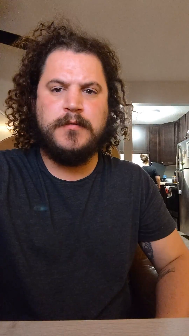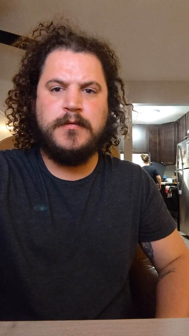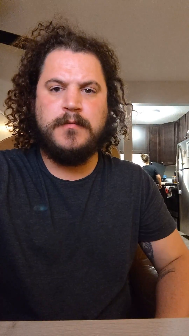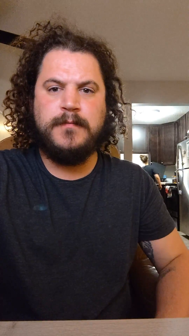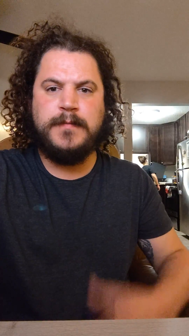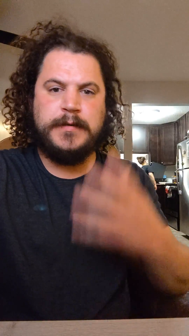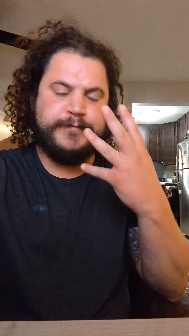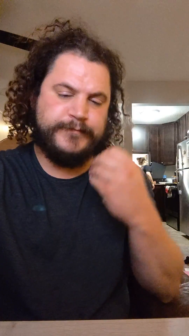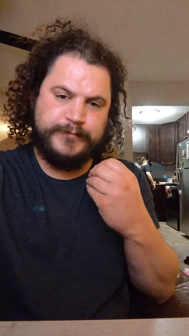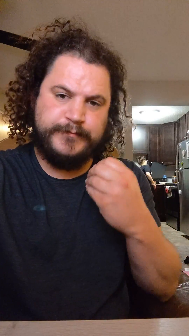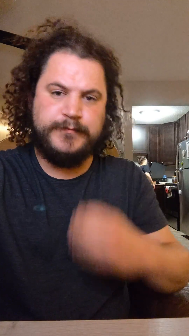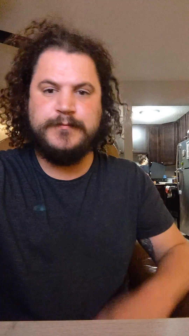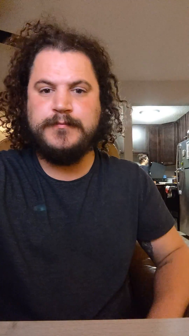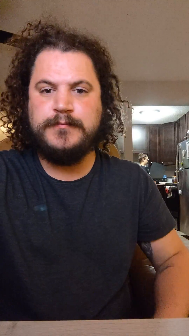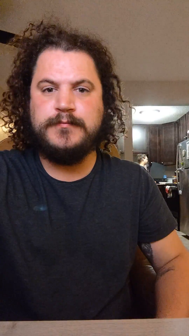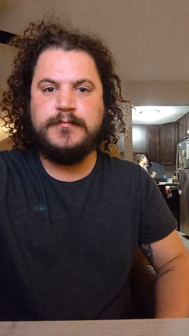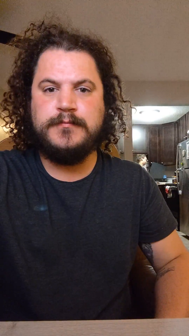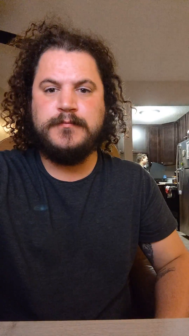asleep